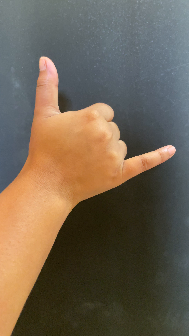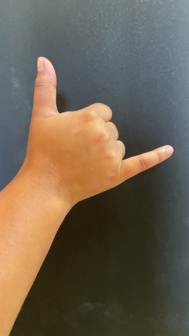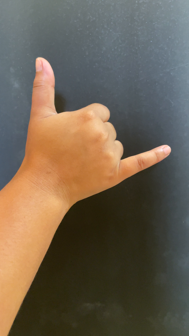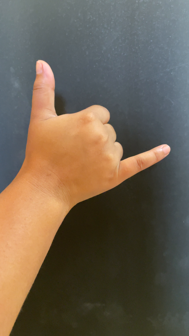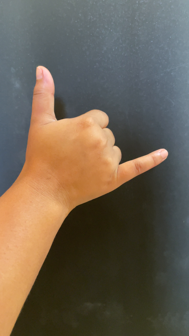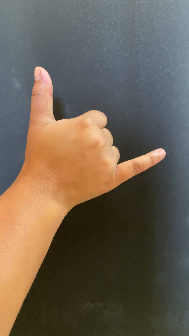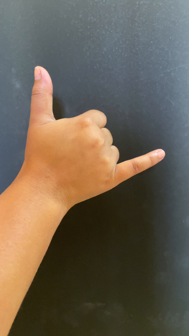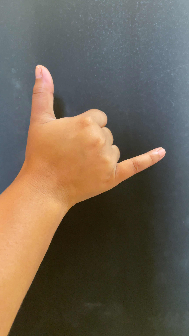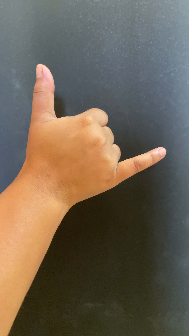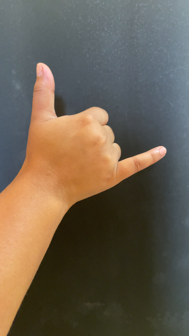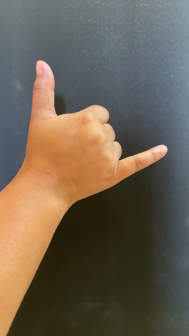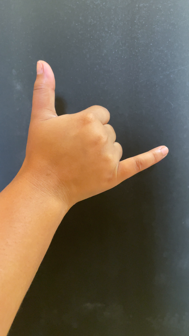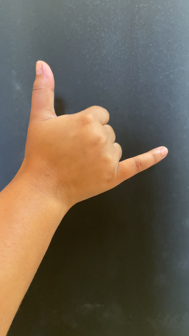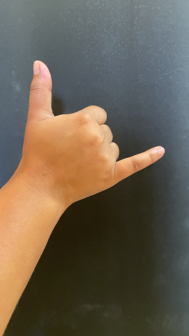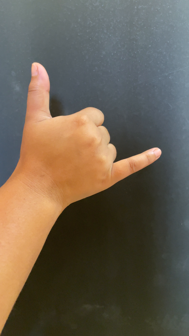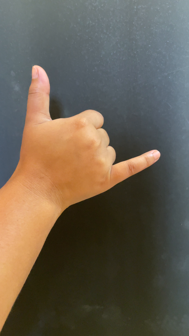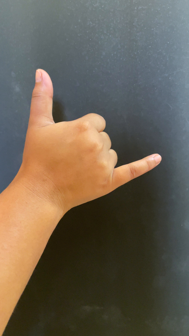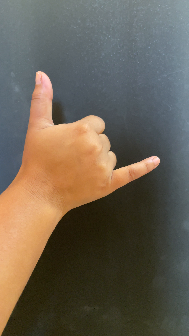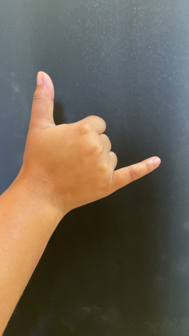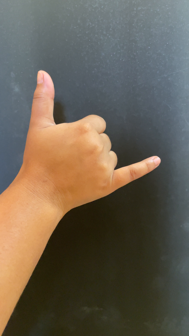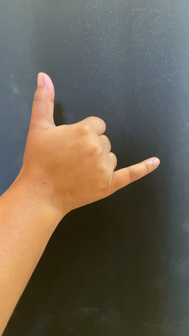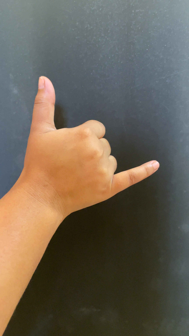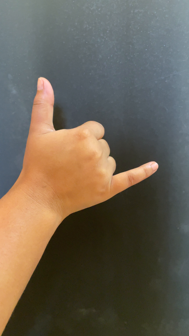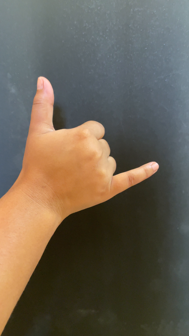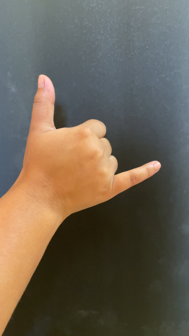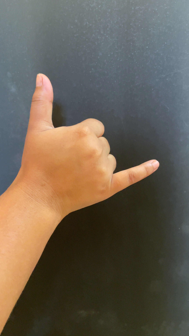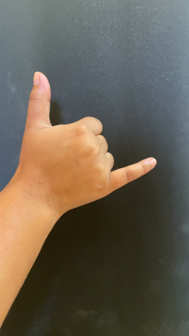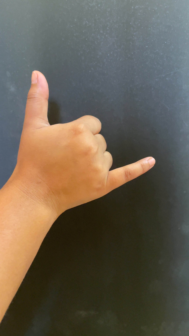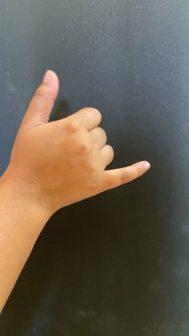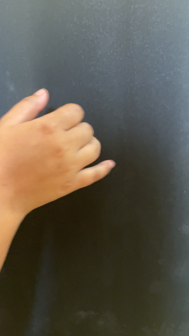ङ